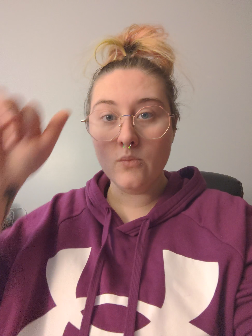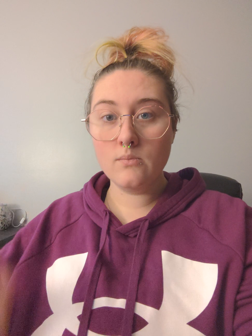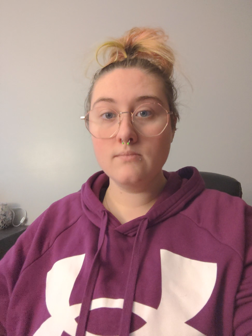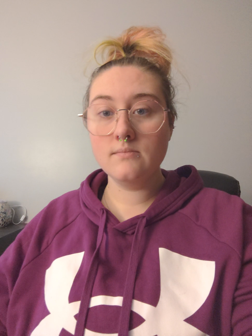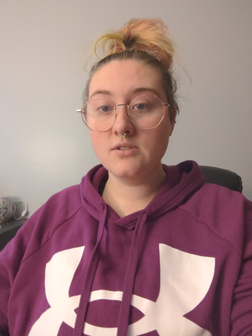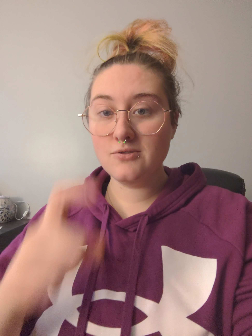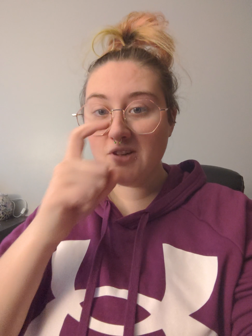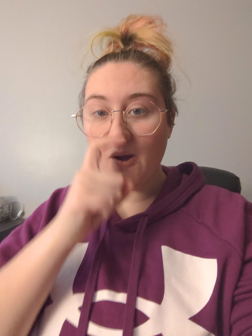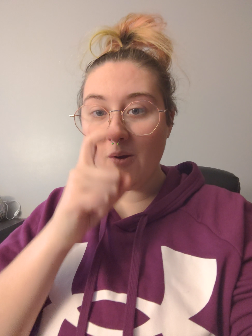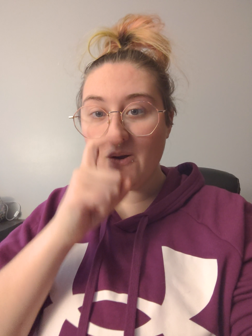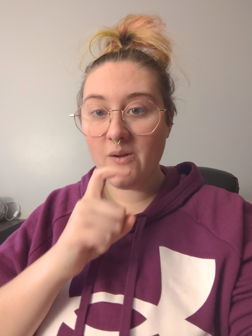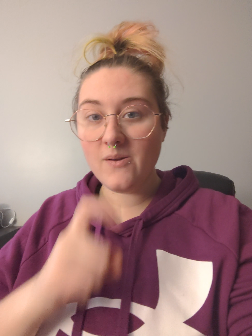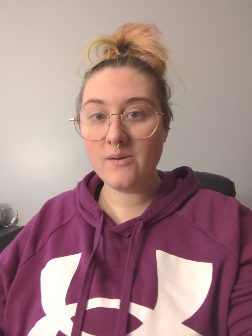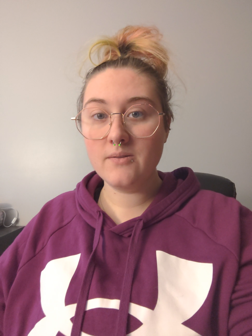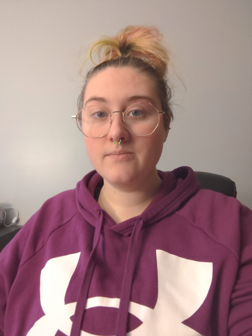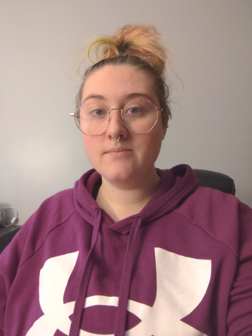doll